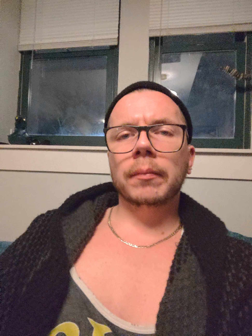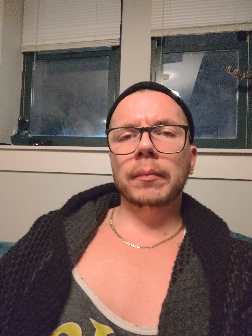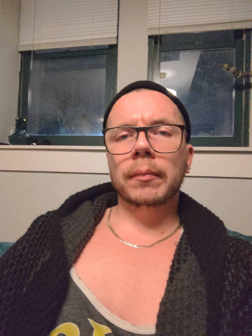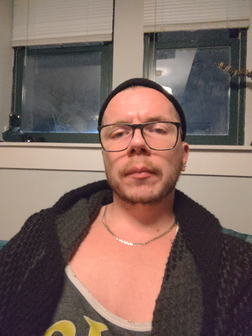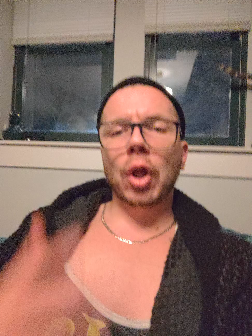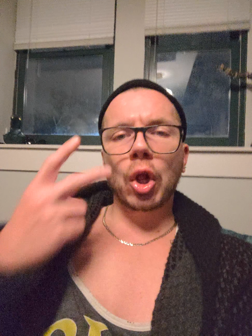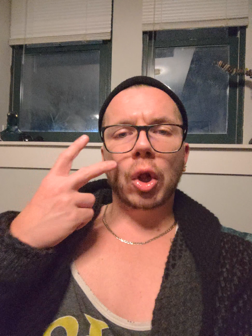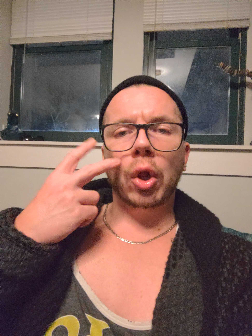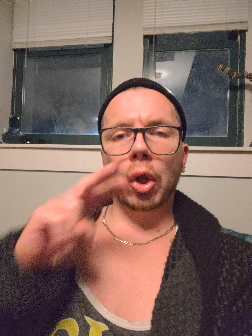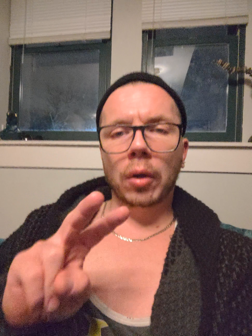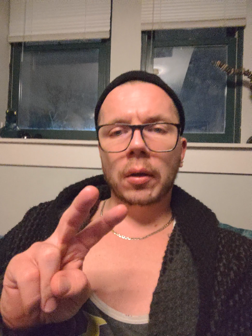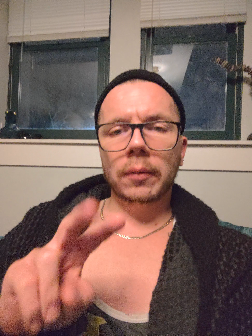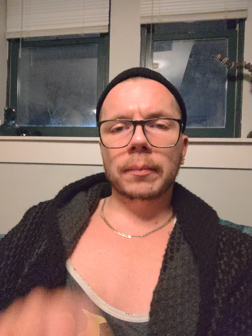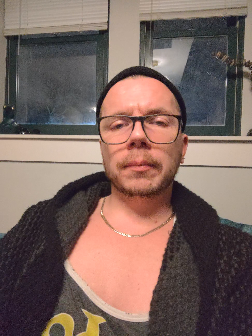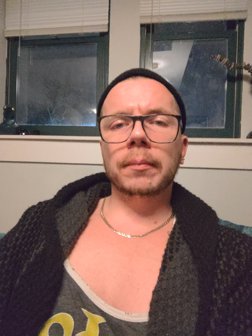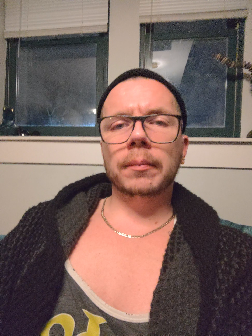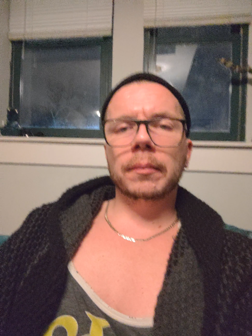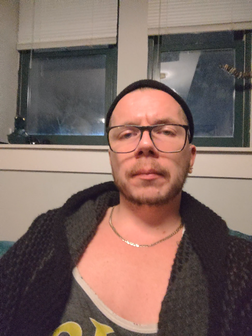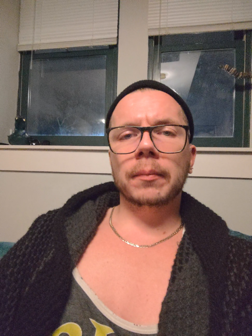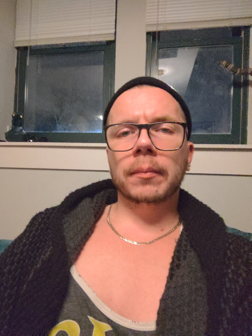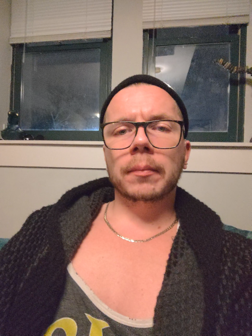look